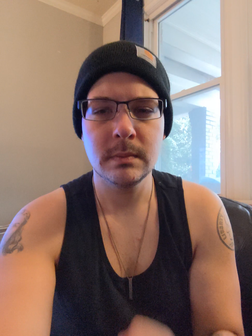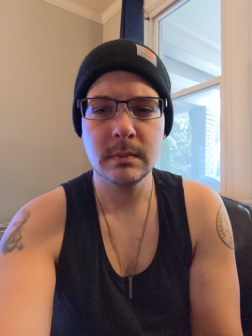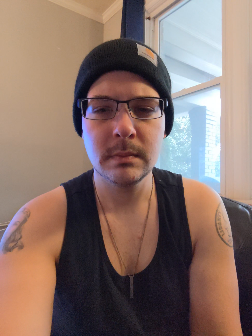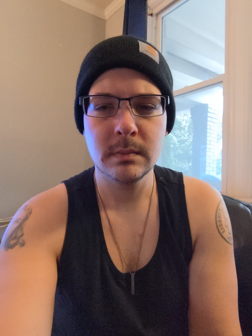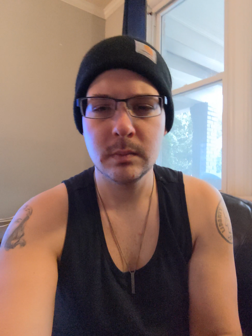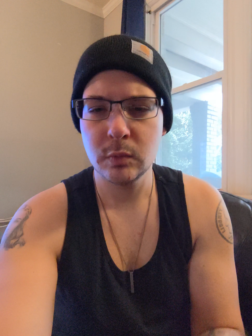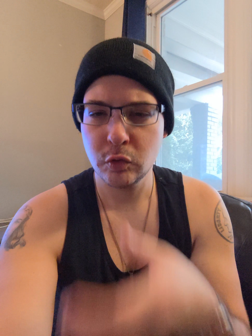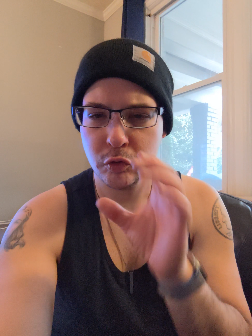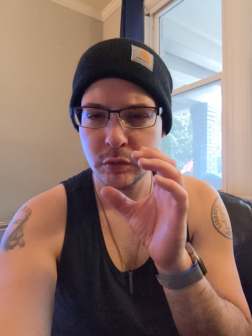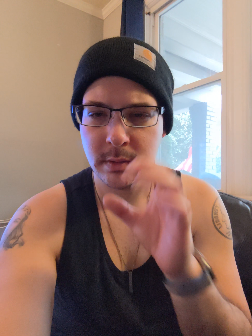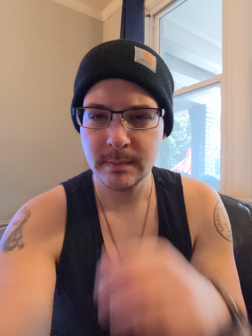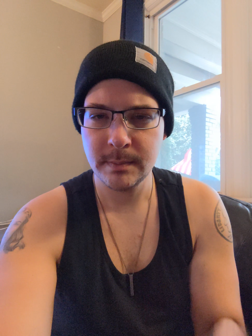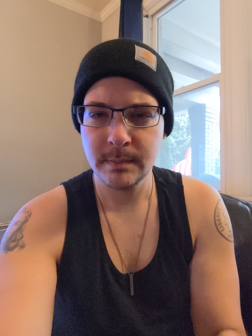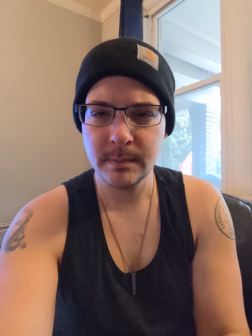drink